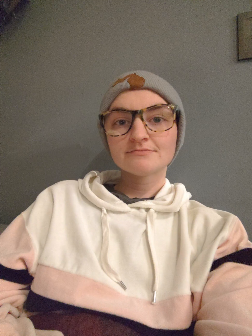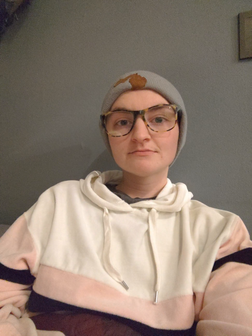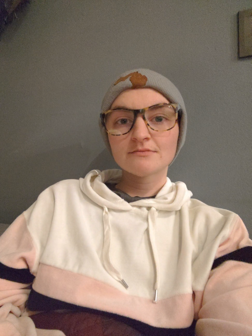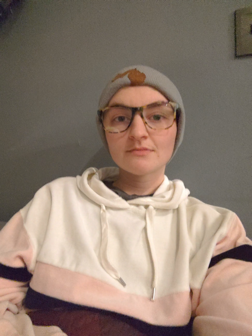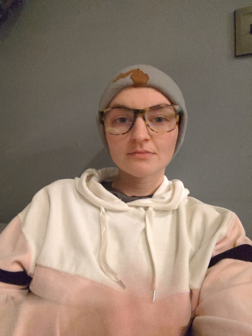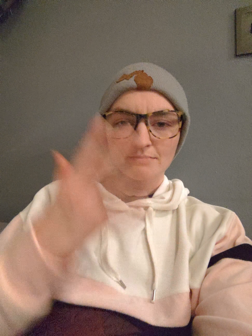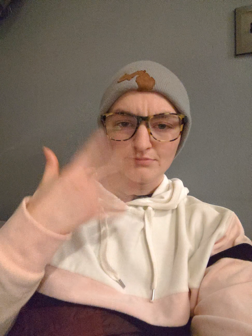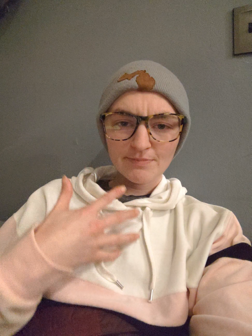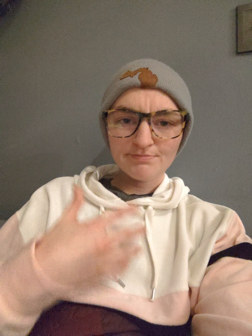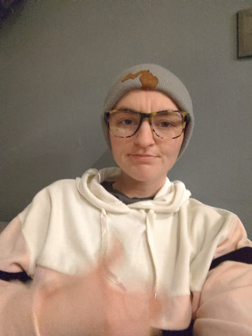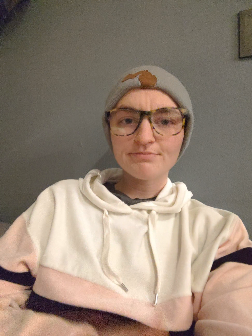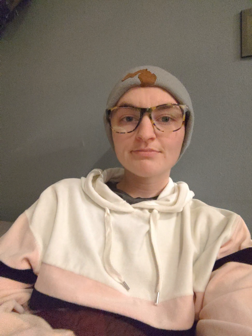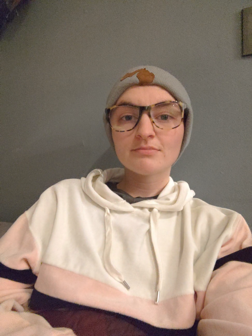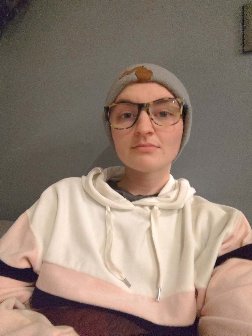sad